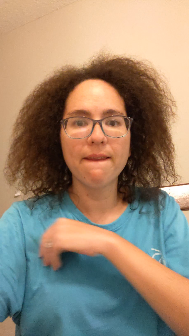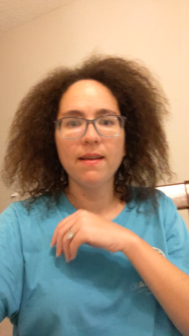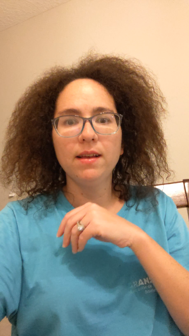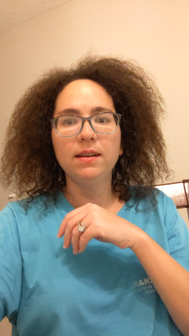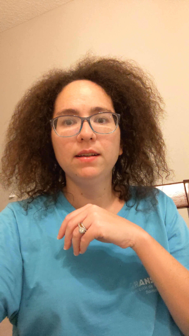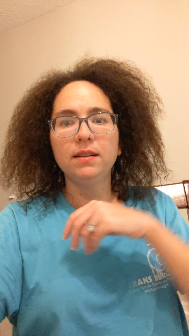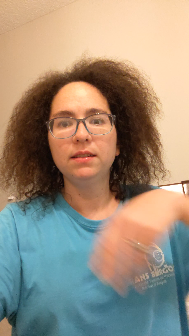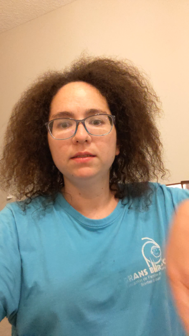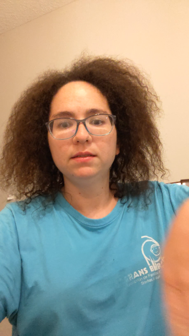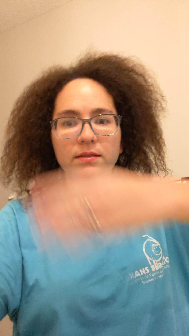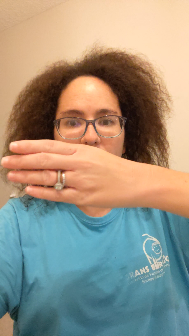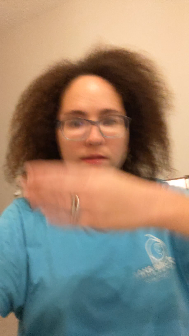kick